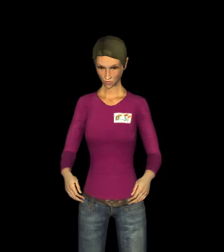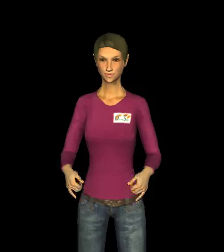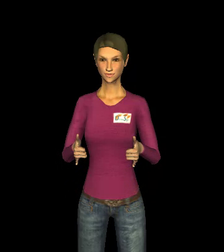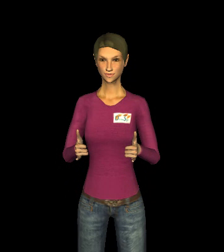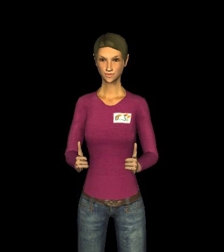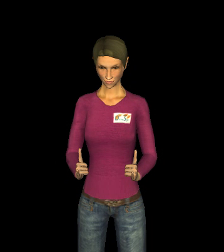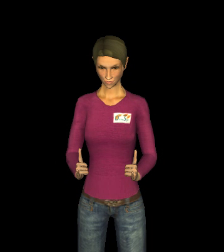كرسي